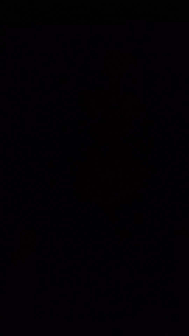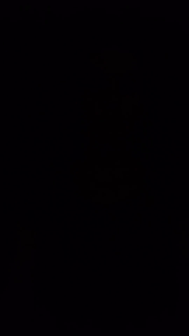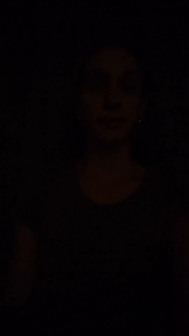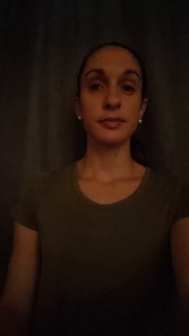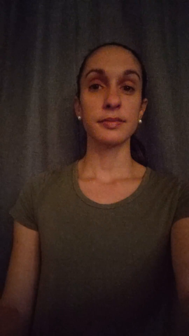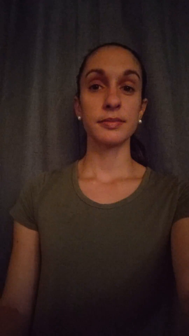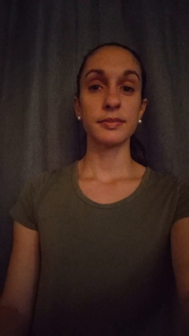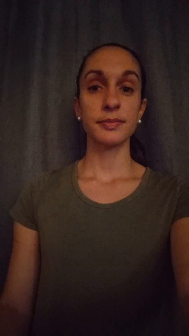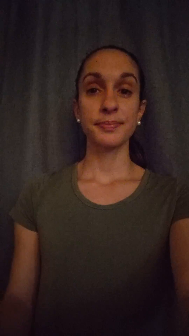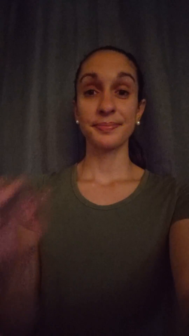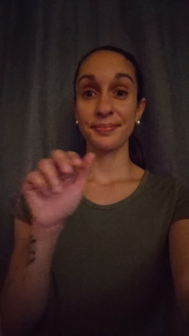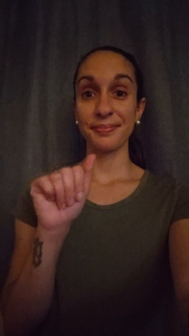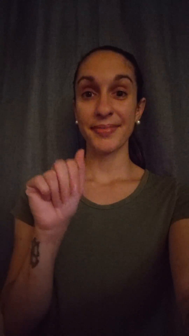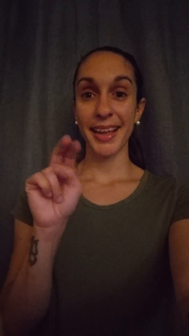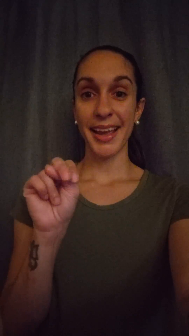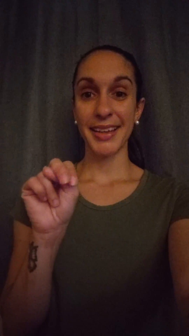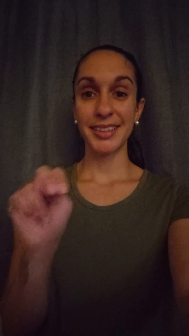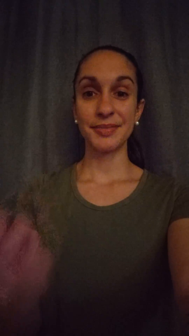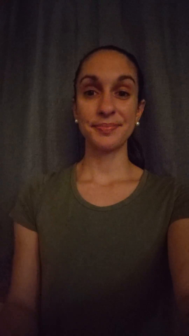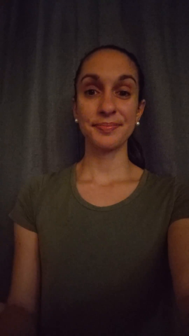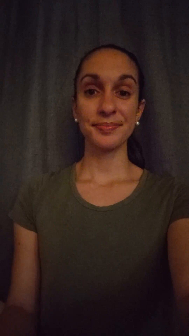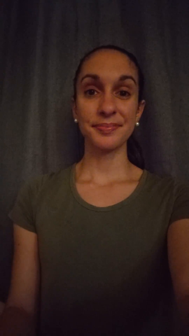an